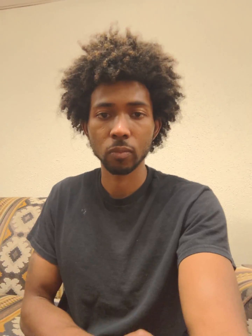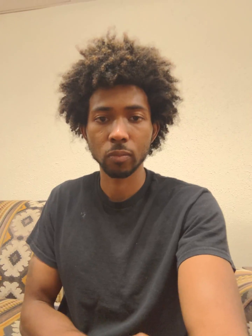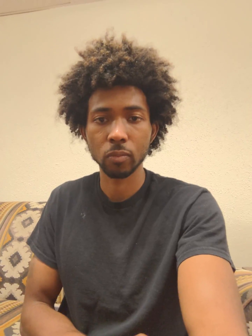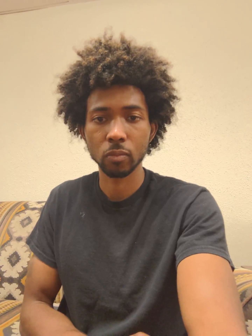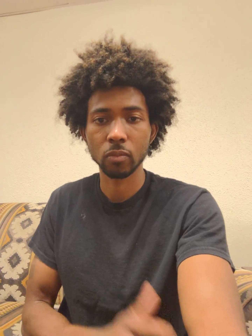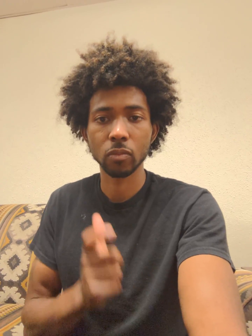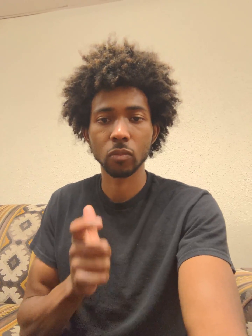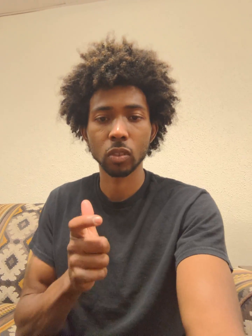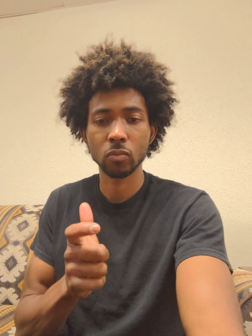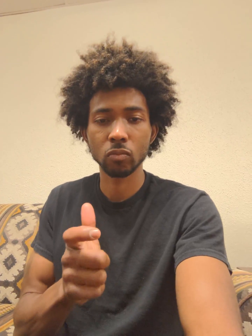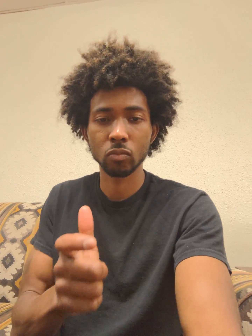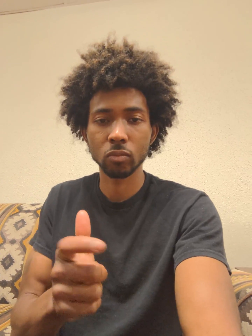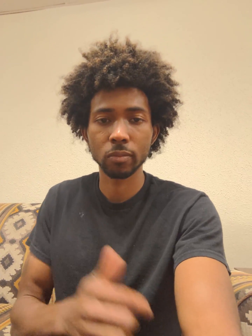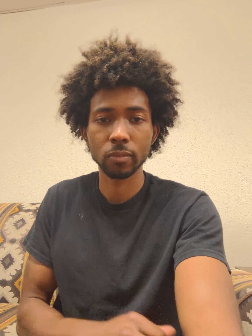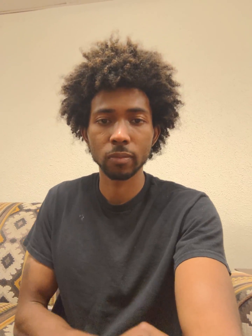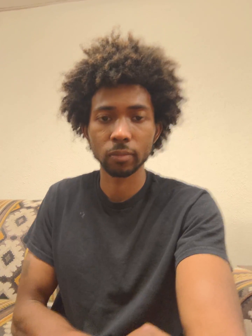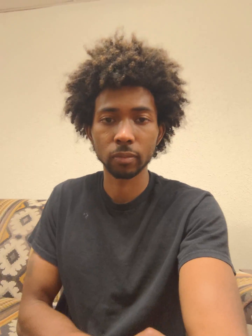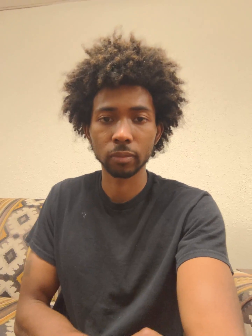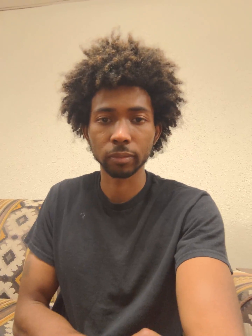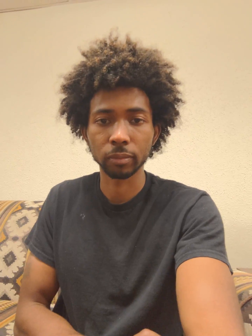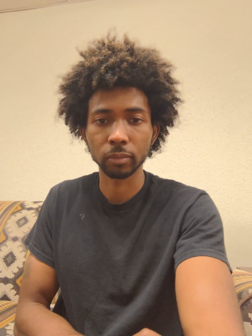run